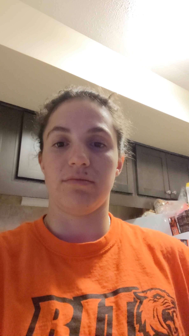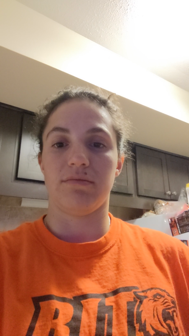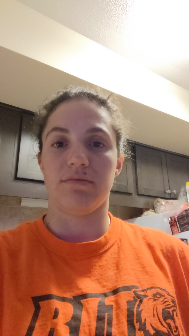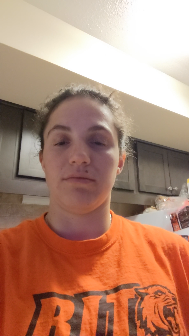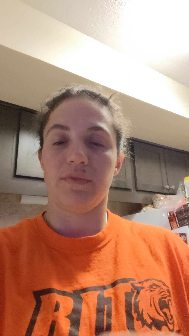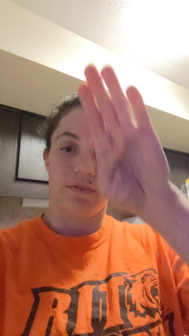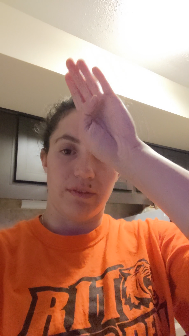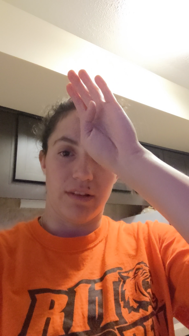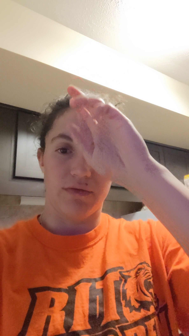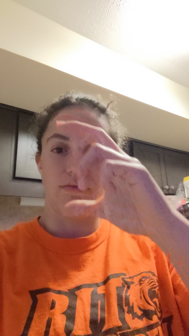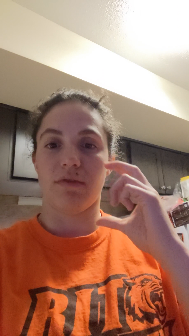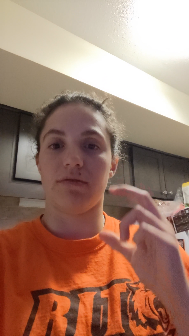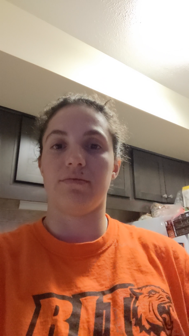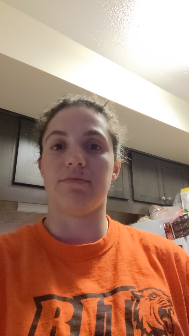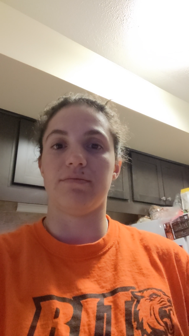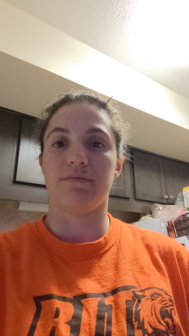fire truck